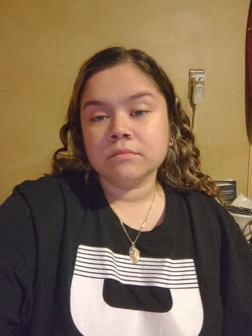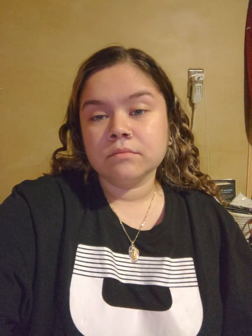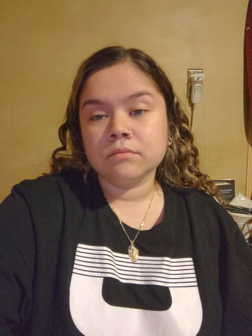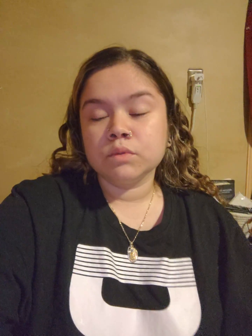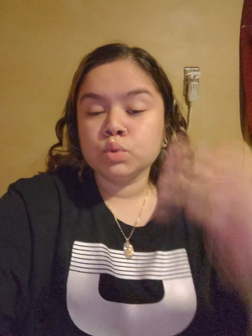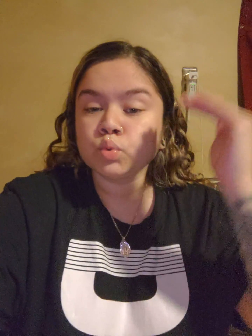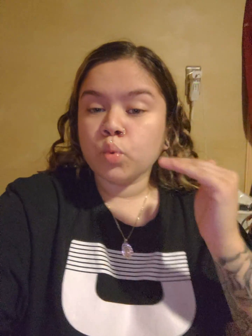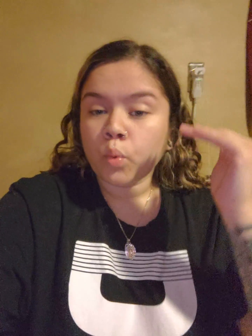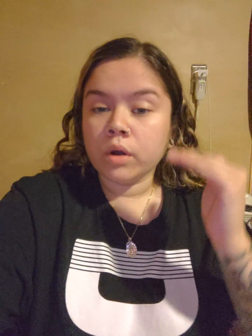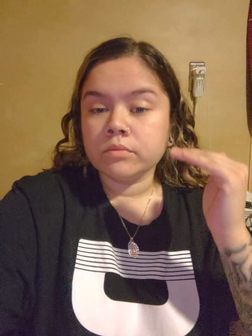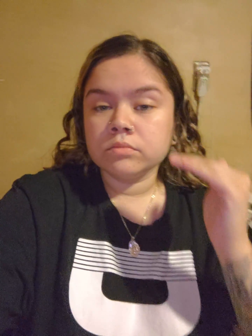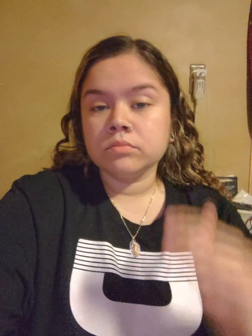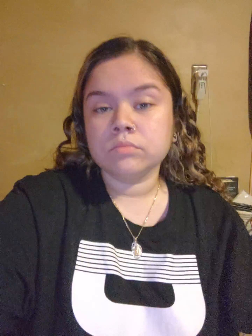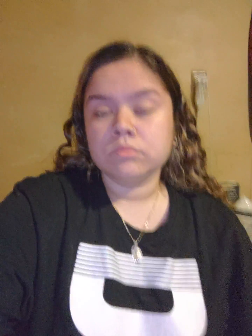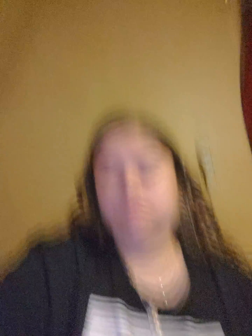short